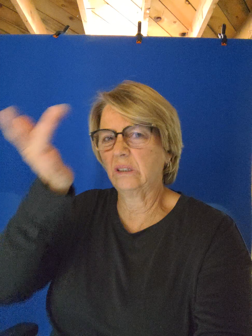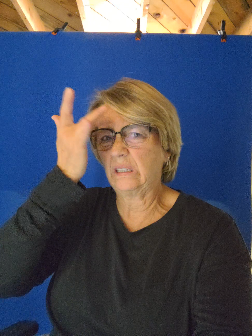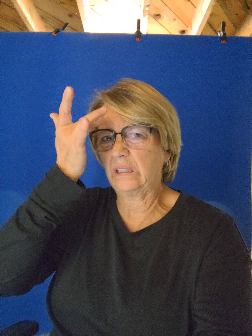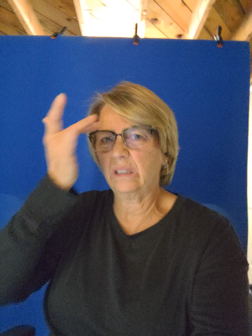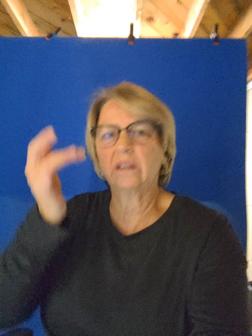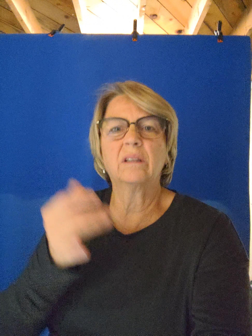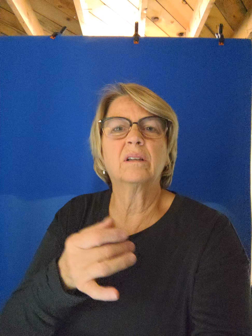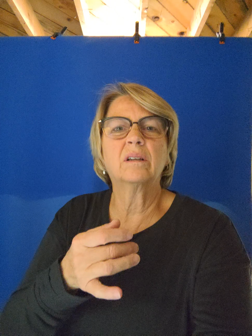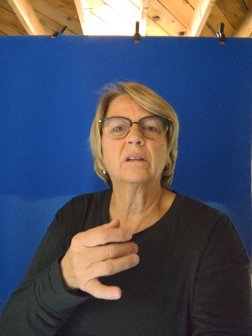sick